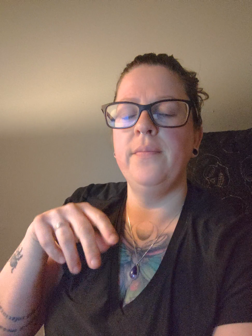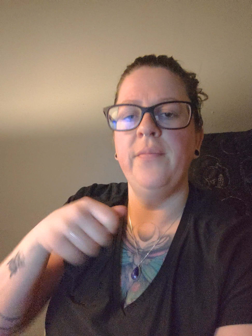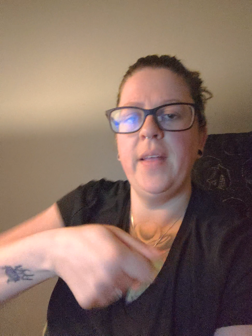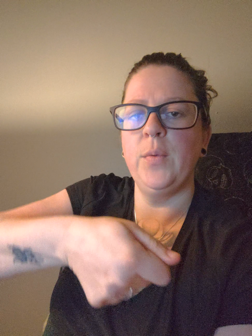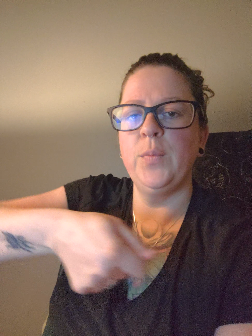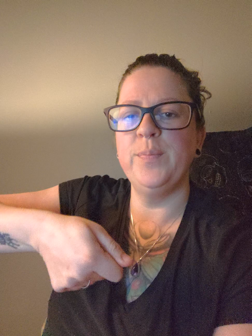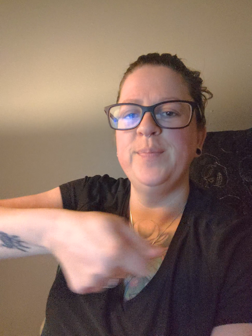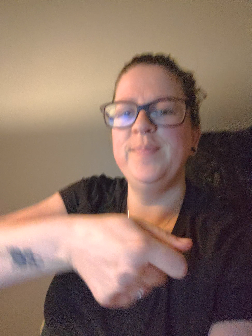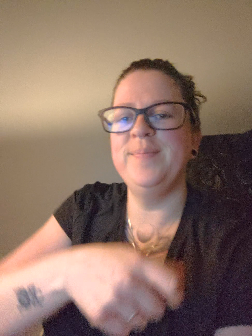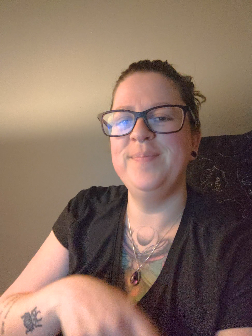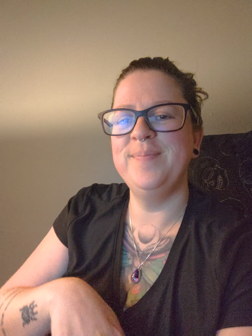vacuum